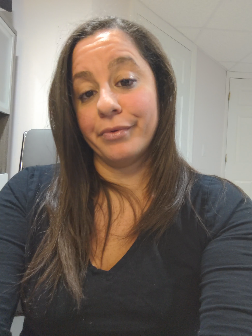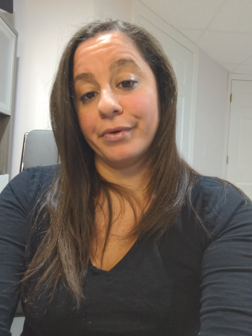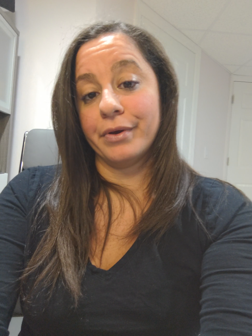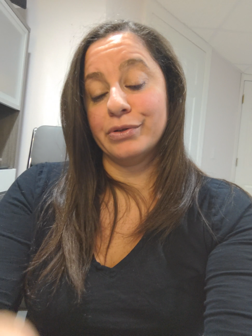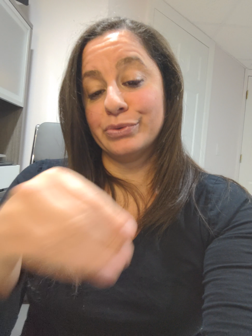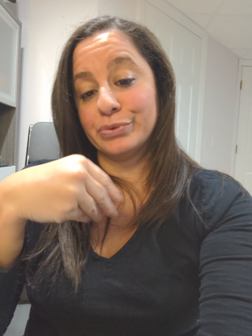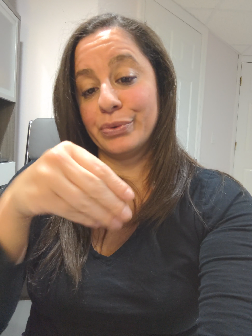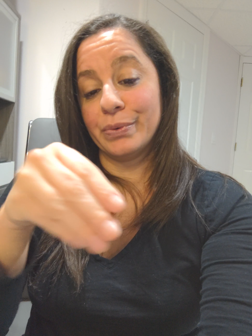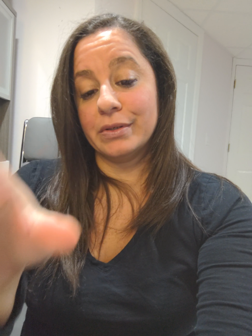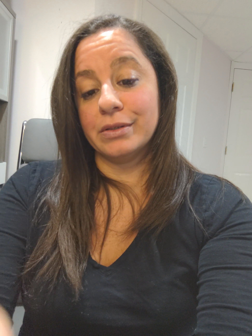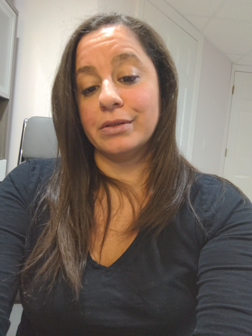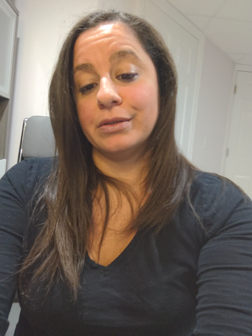store